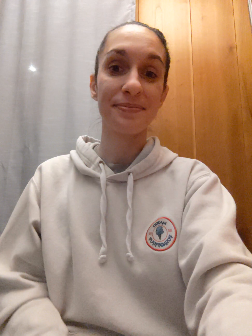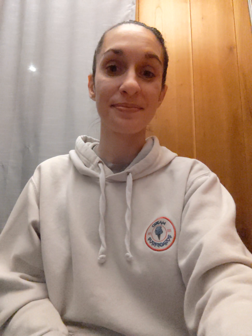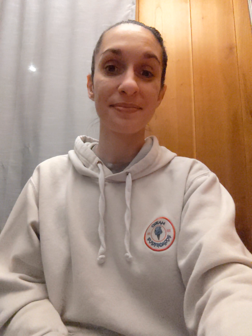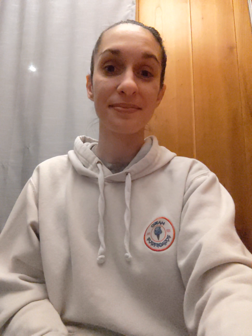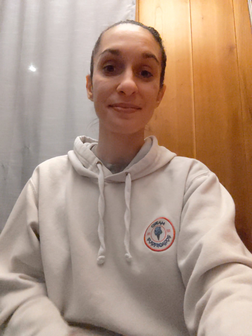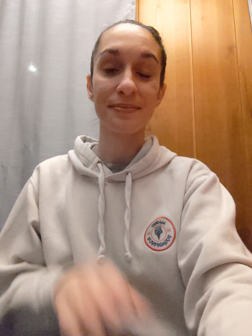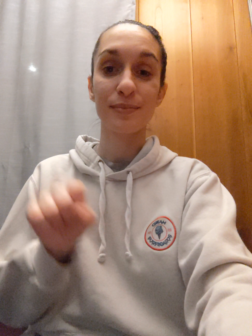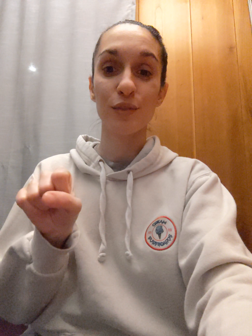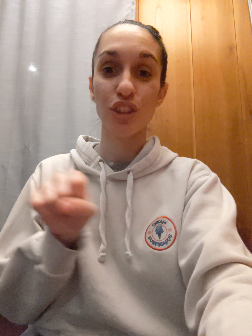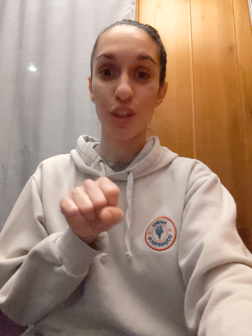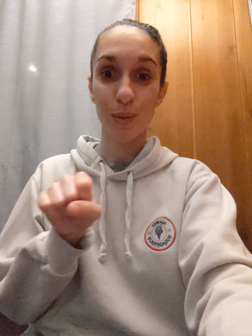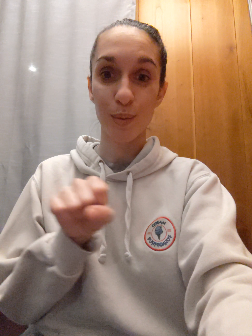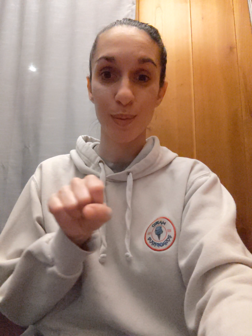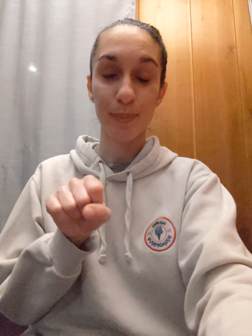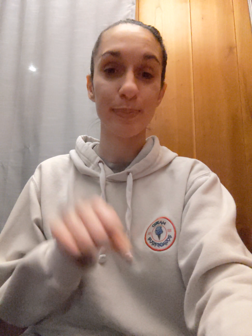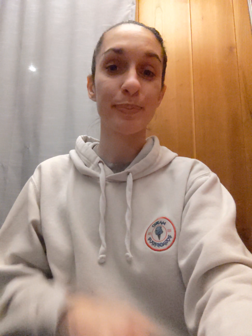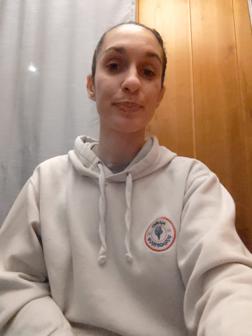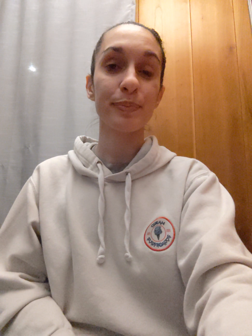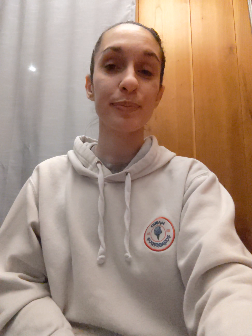shoe